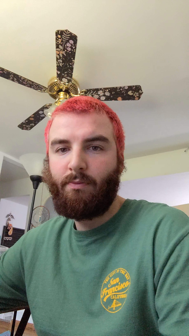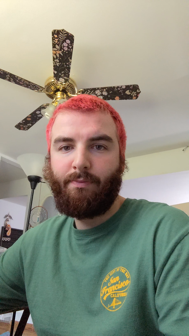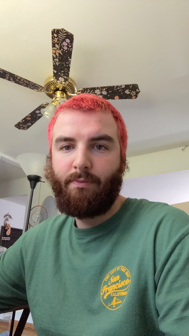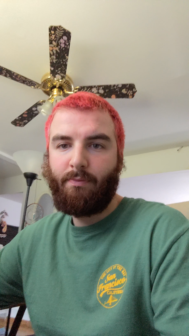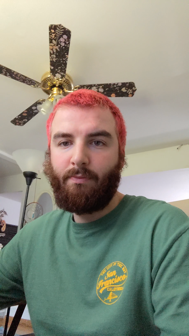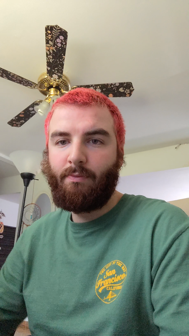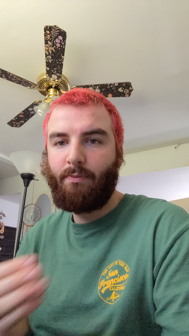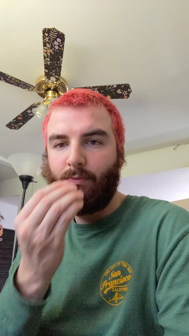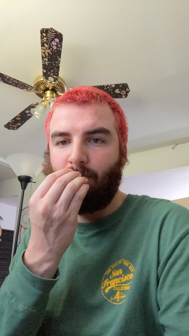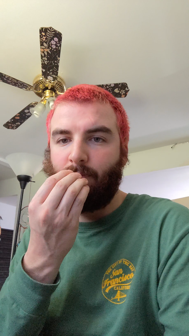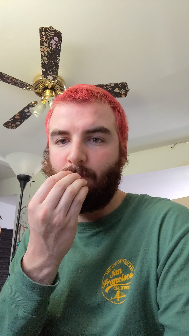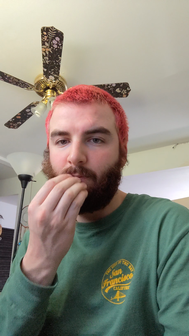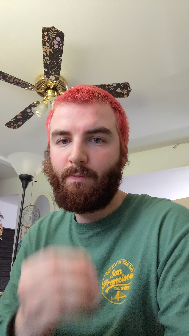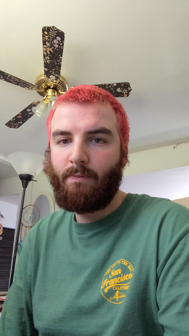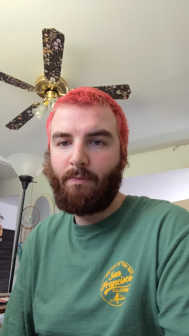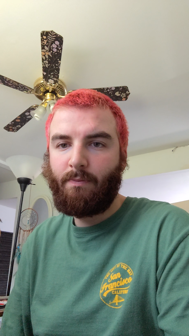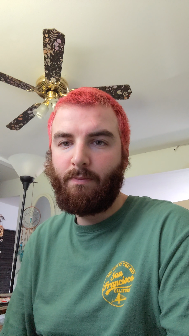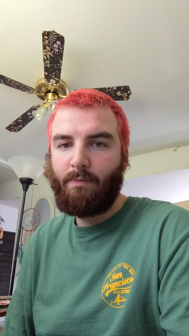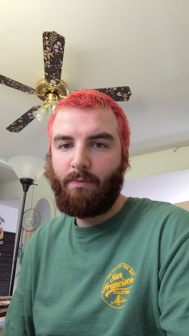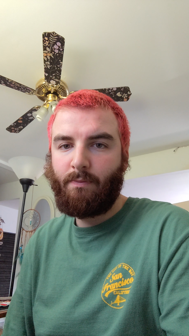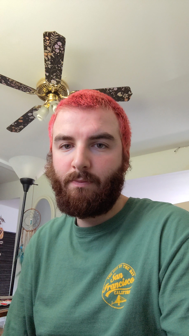eat